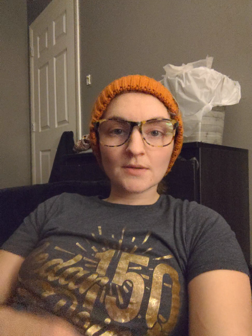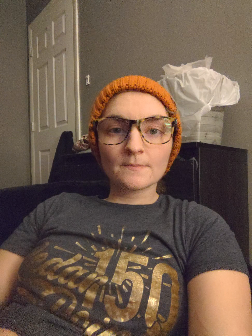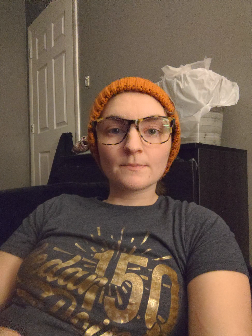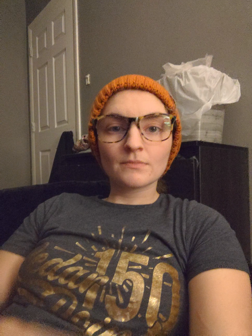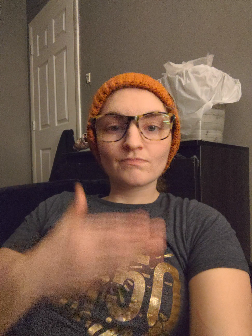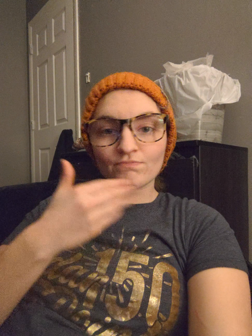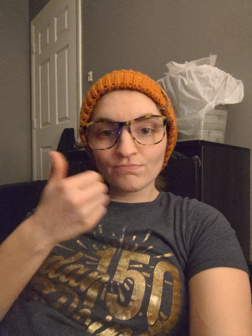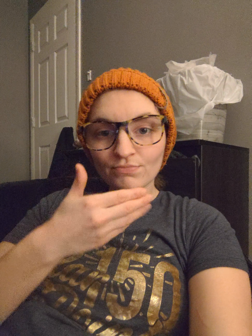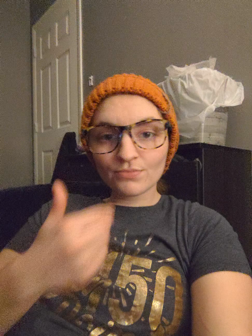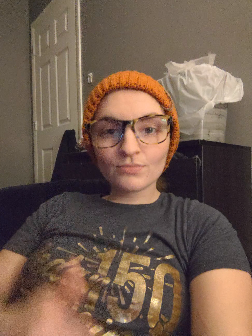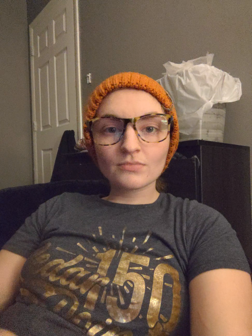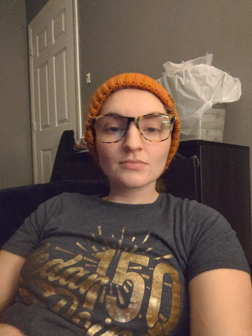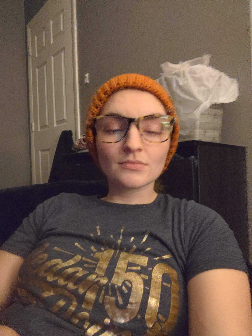napkin